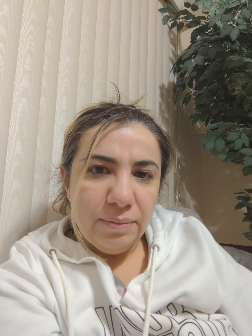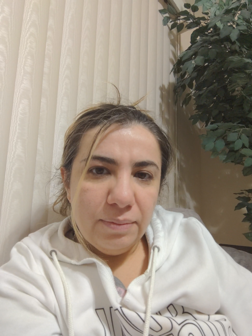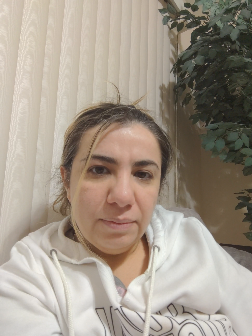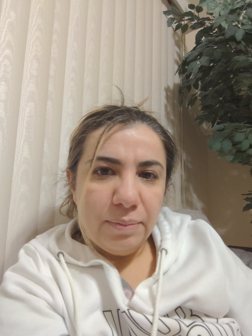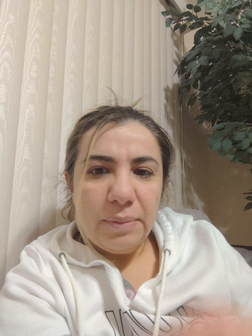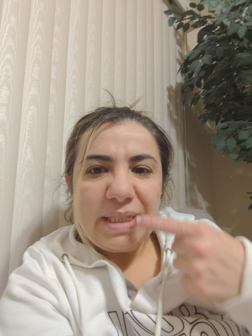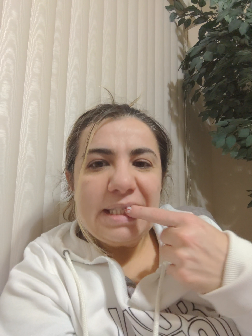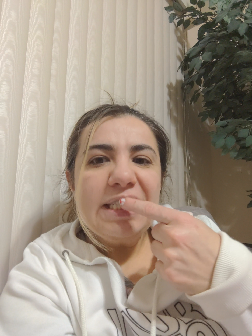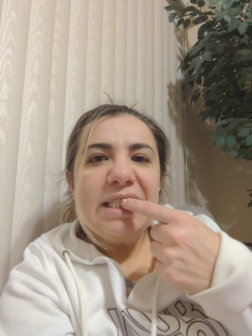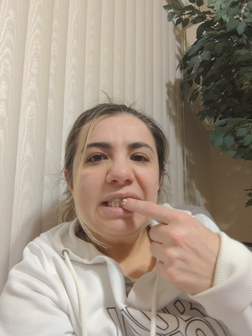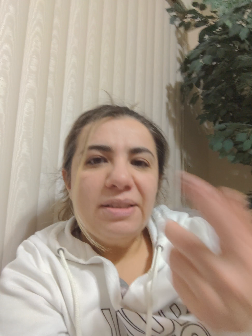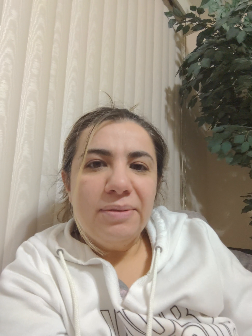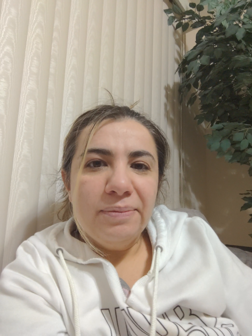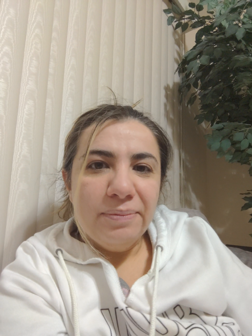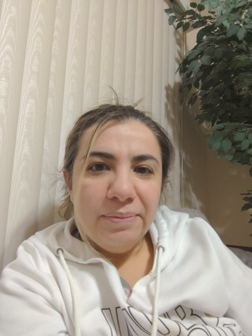tooth